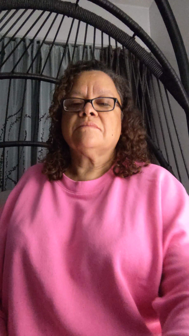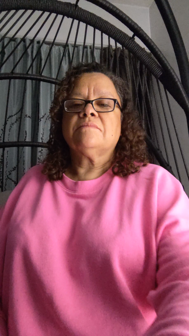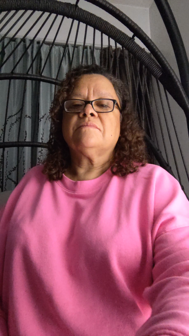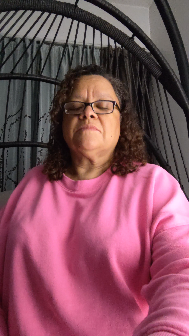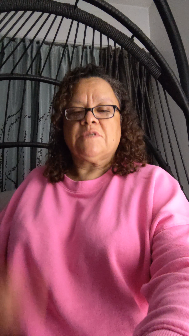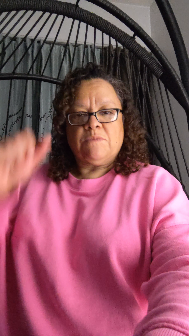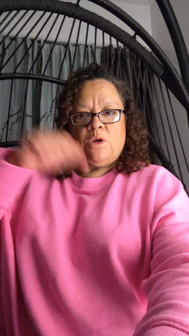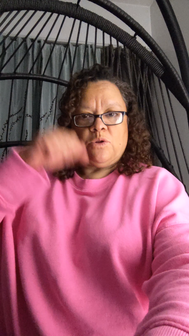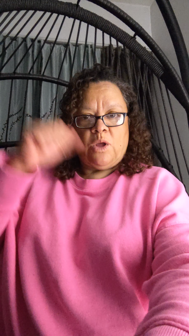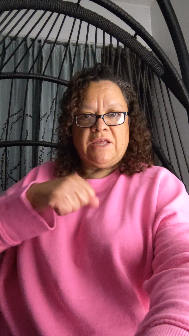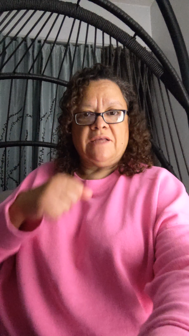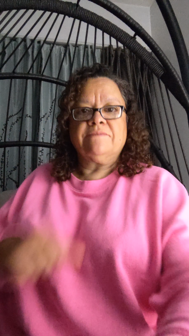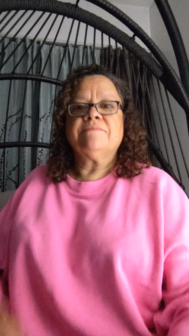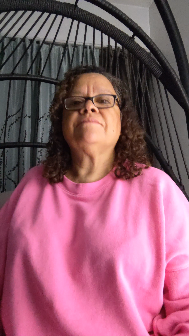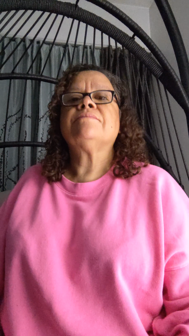rock